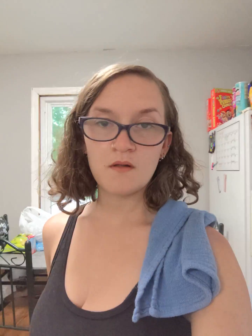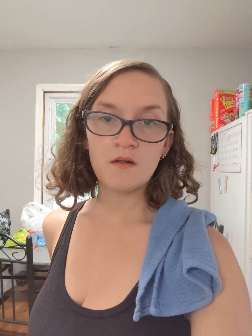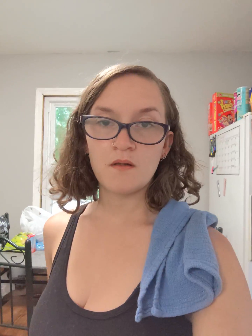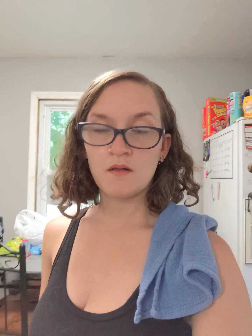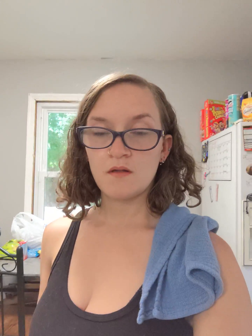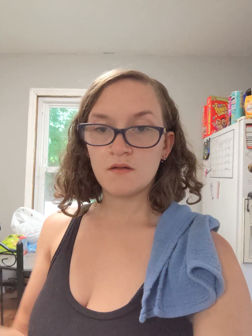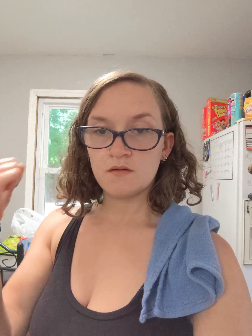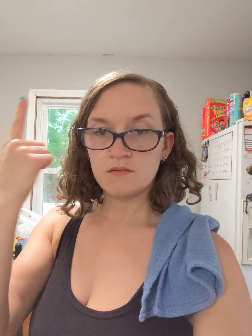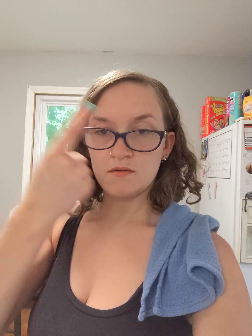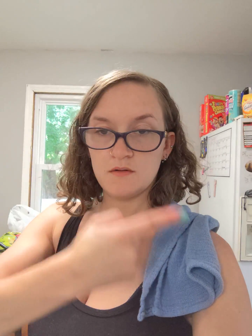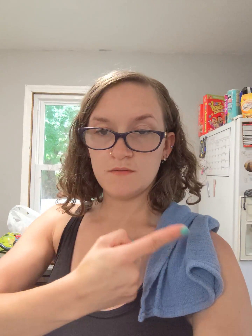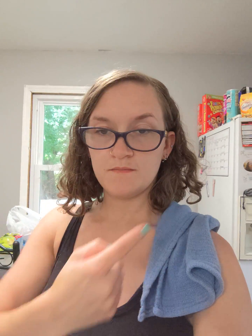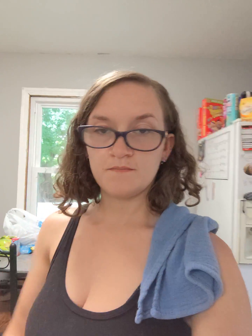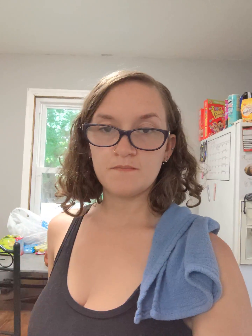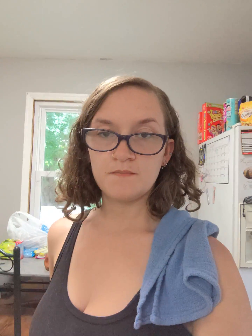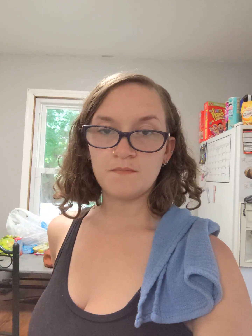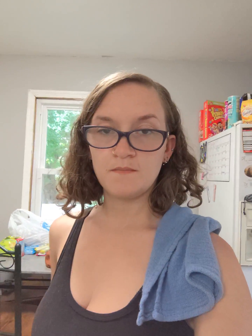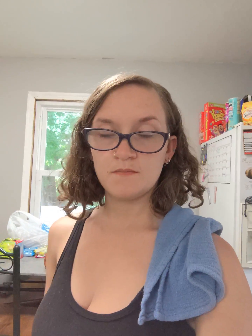day